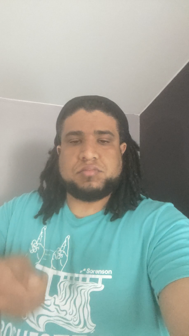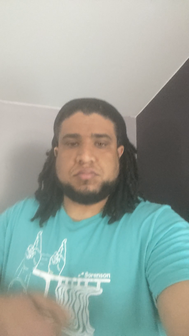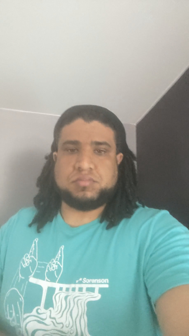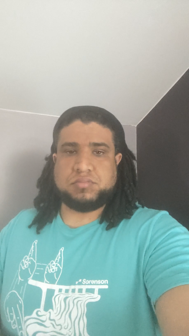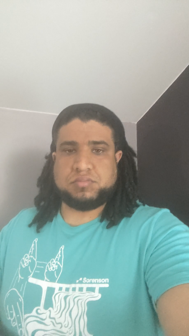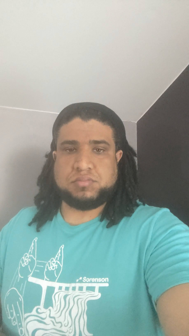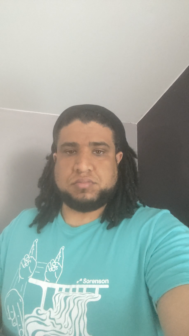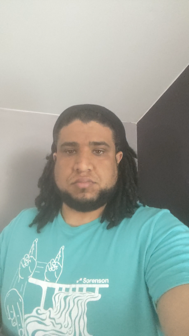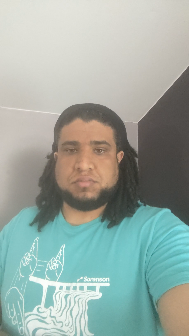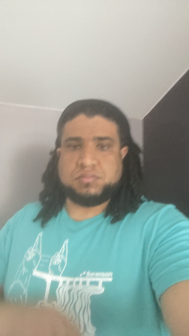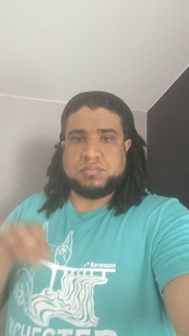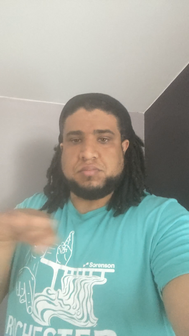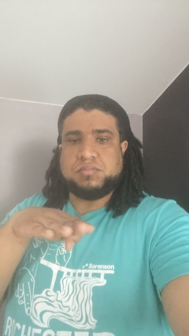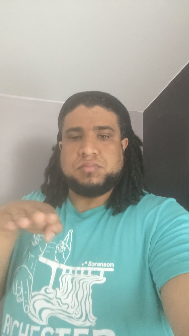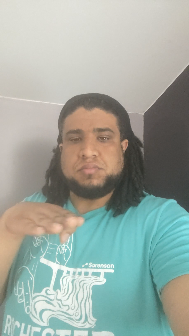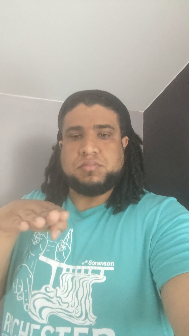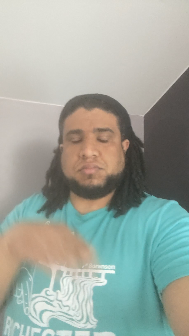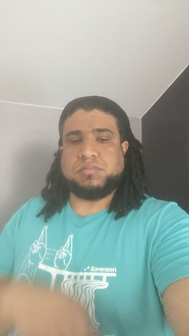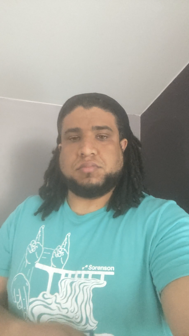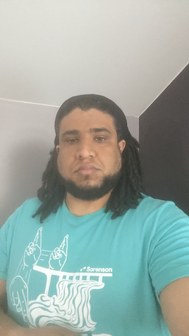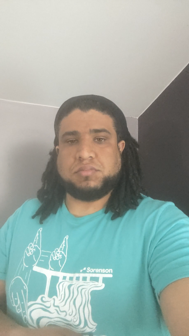boots